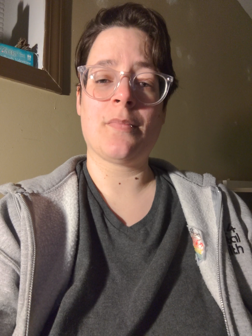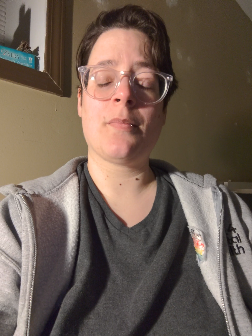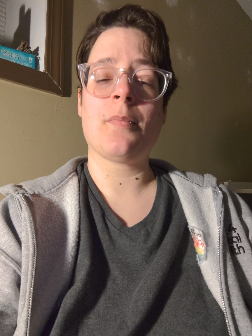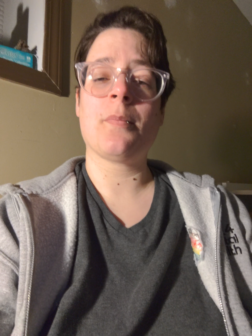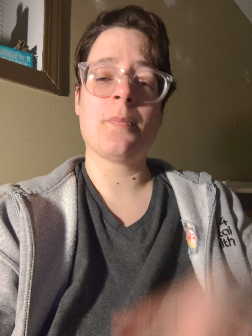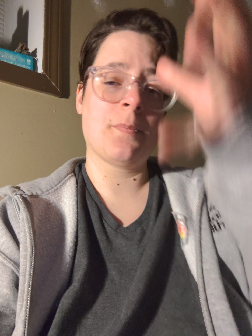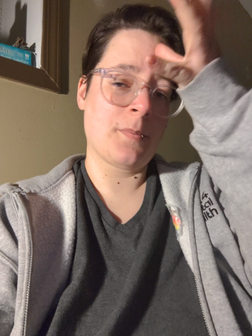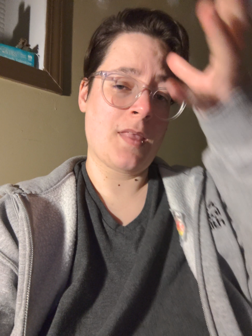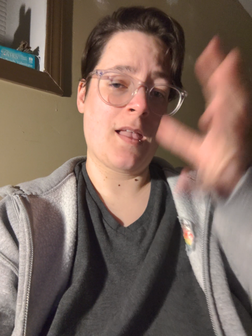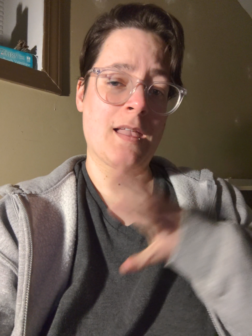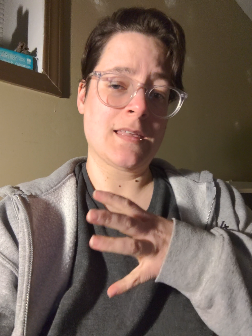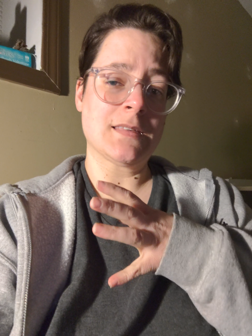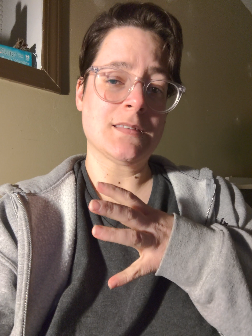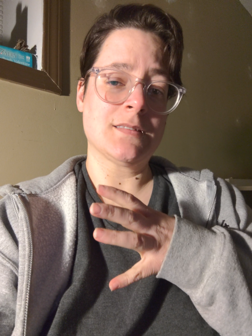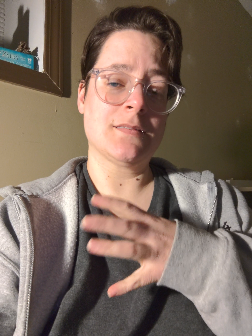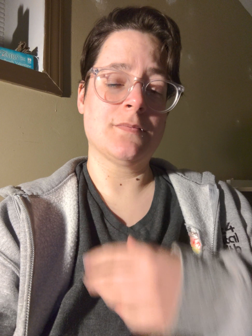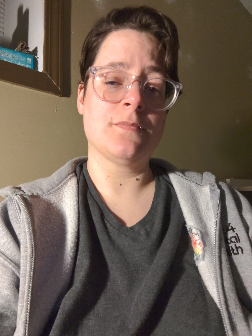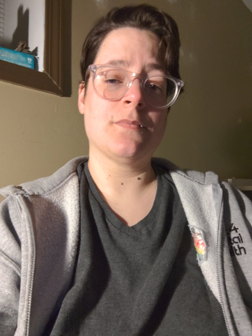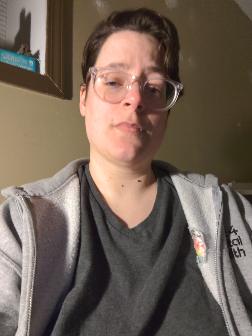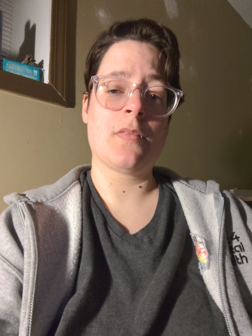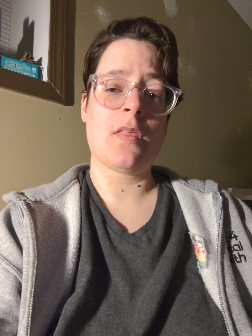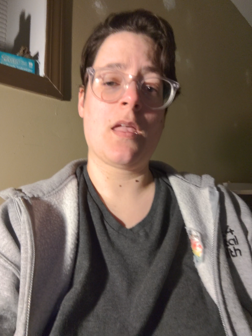man